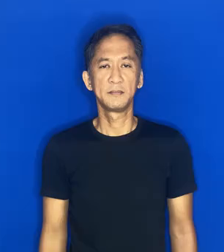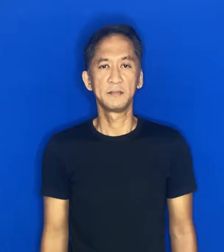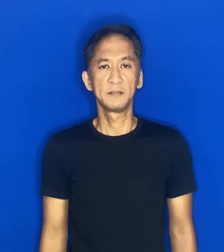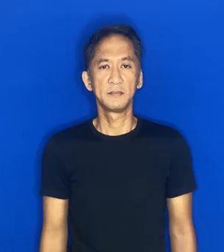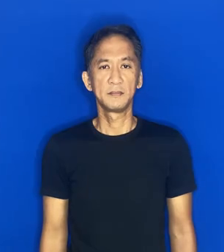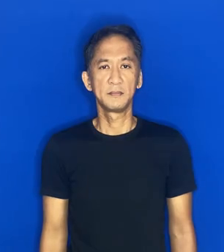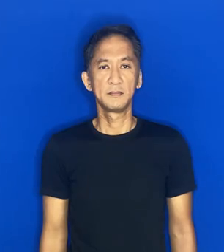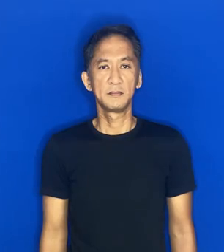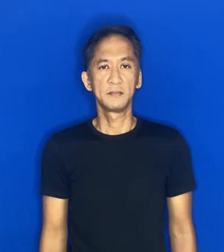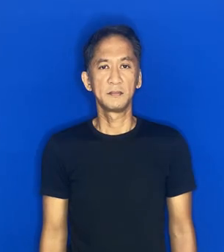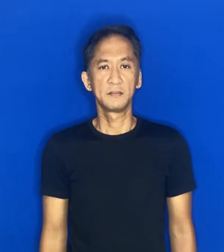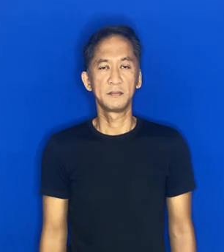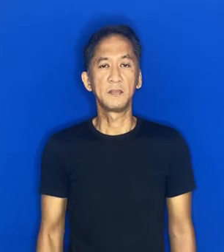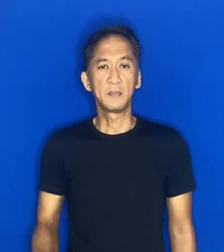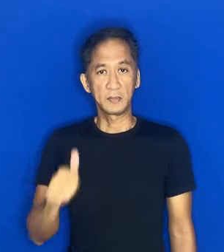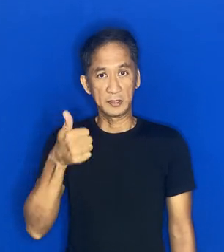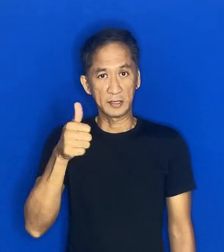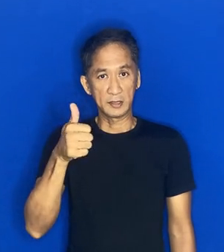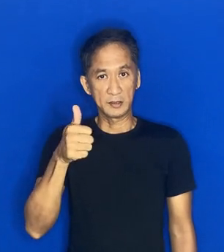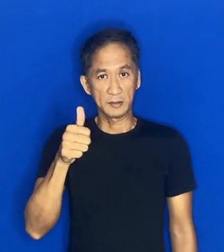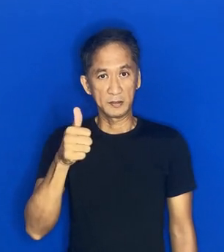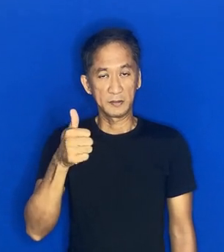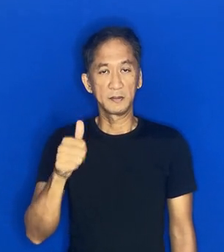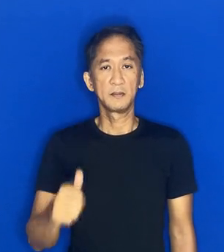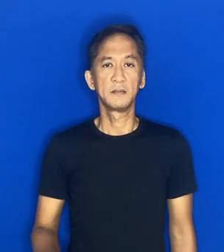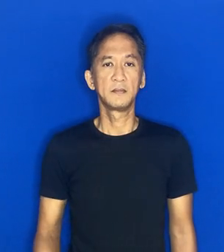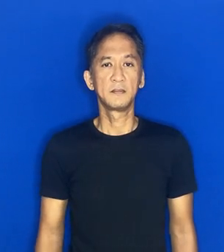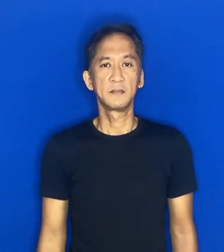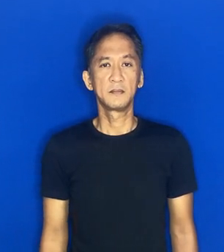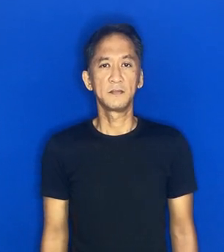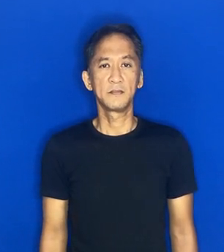ten